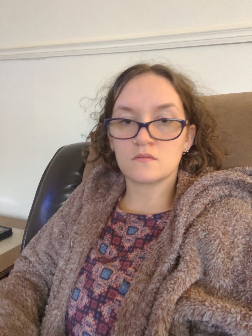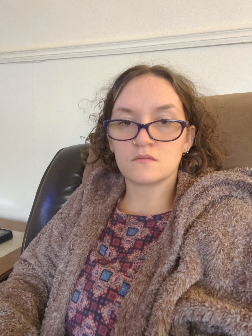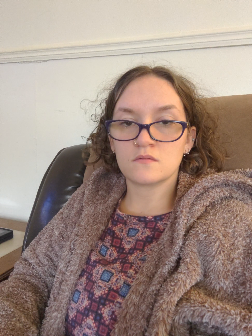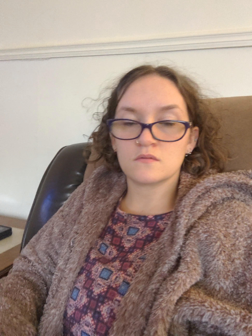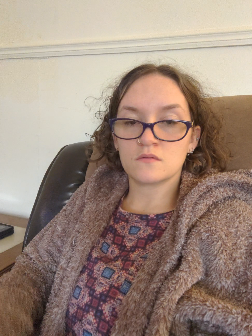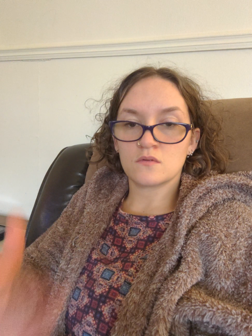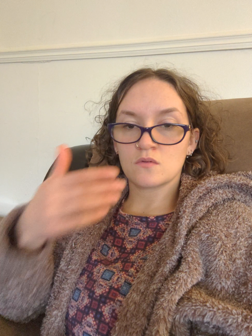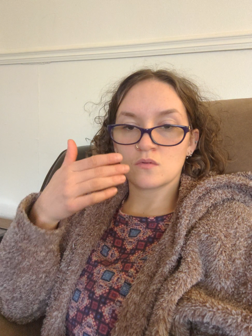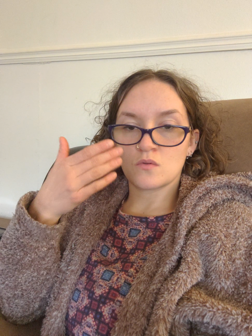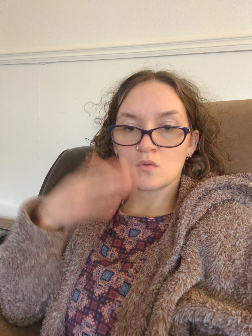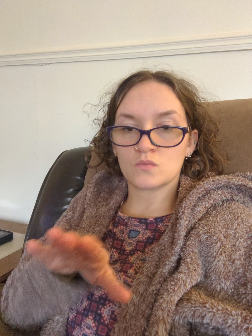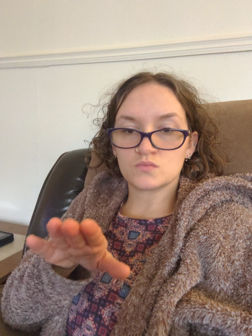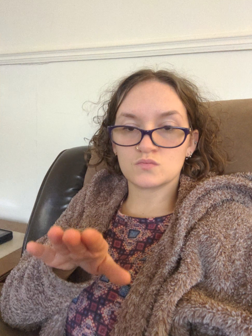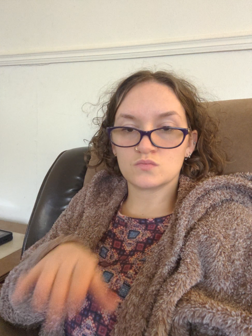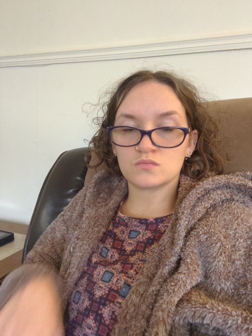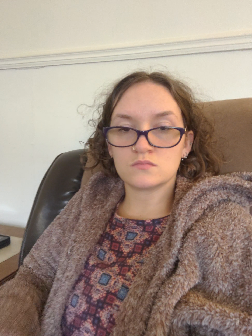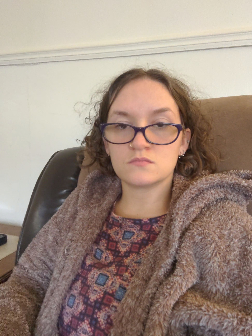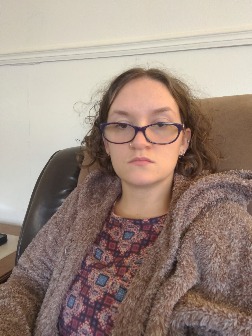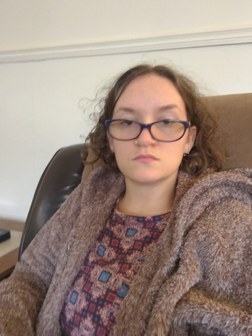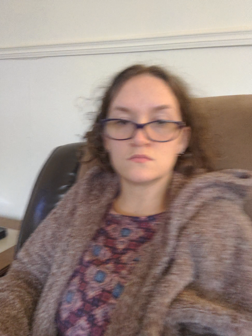close